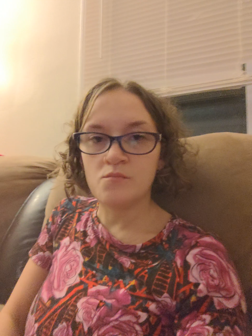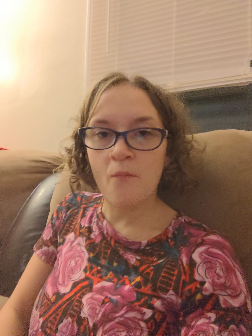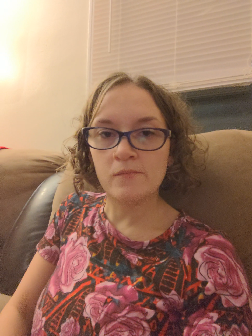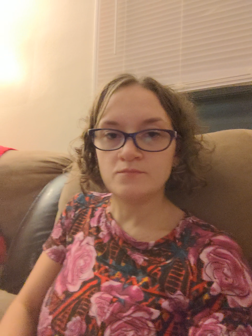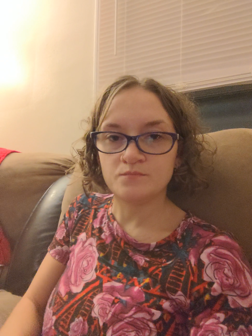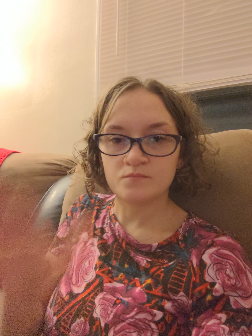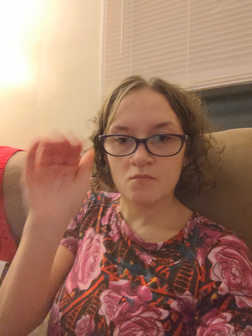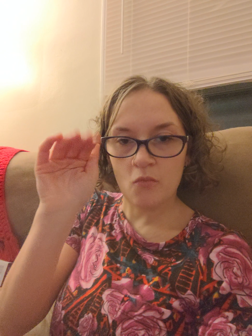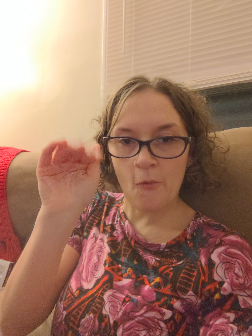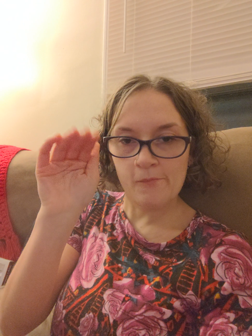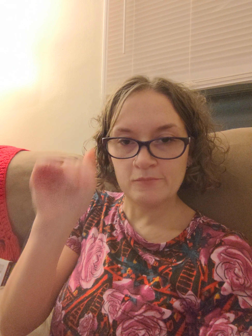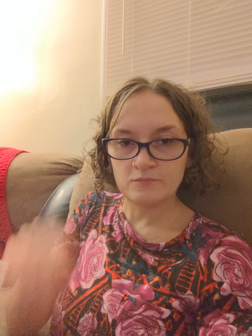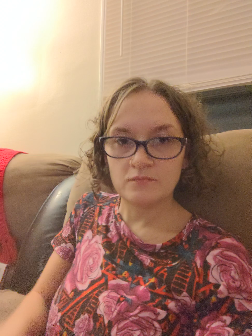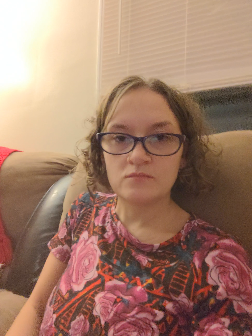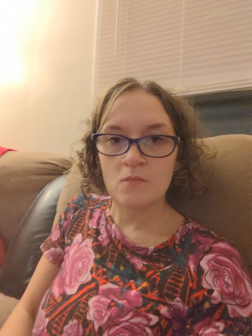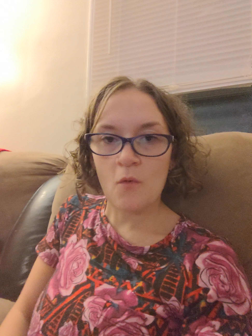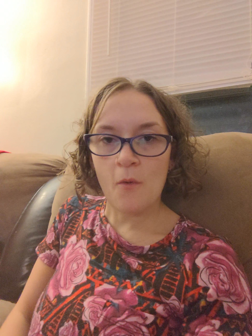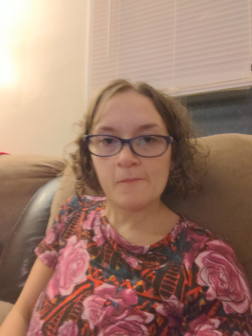bye